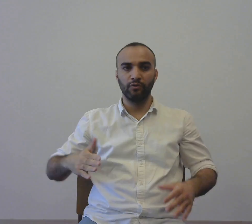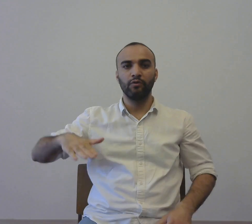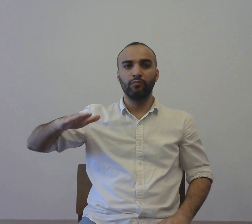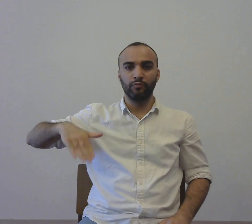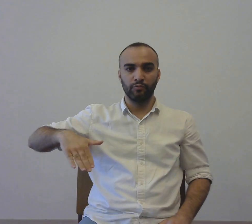sonra